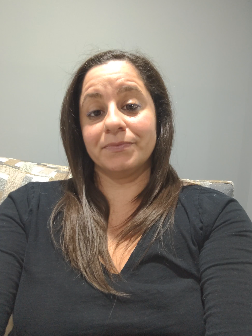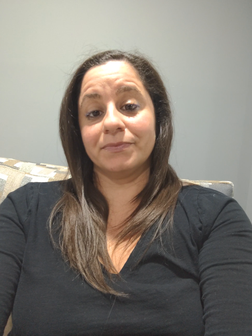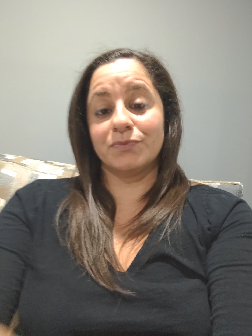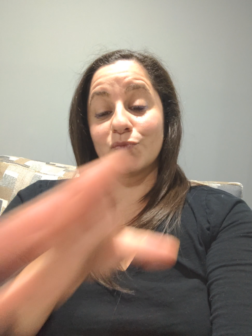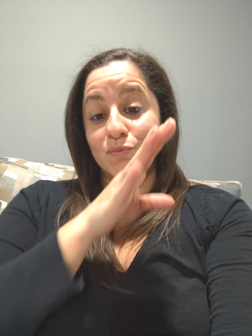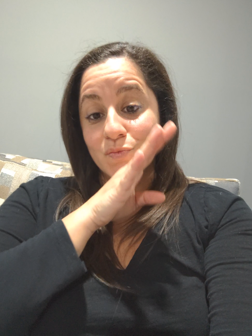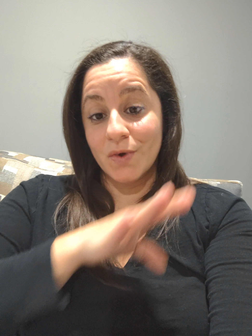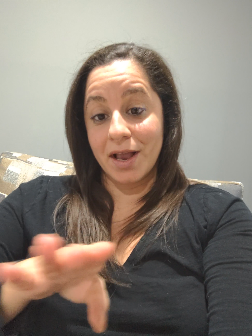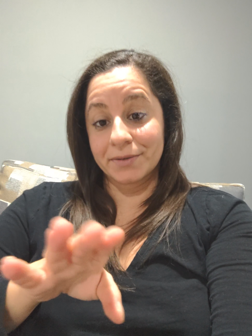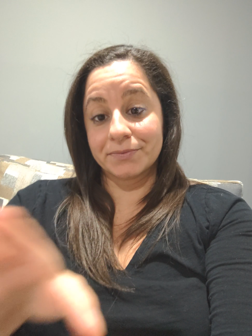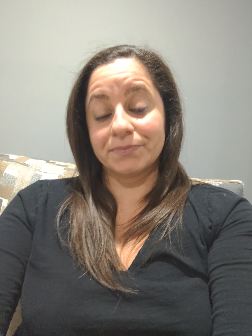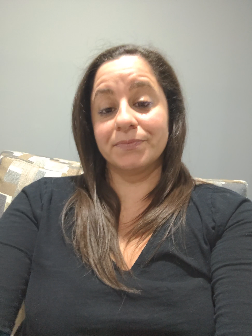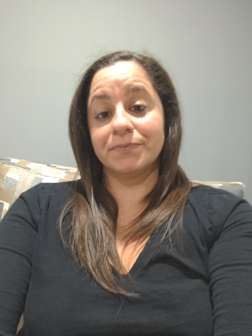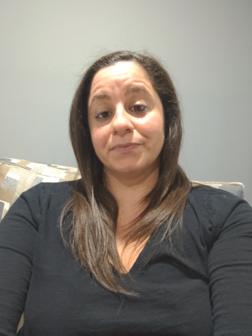quiet